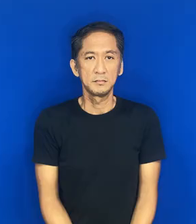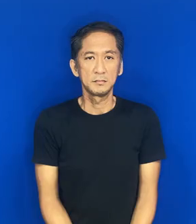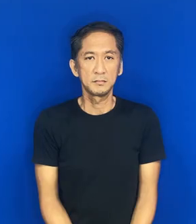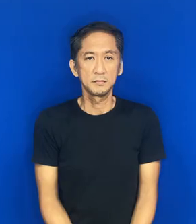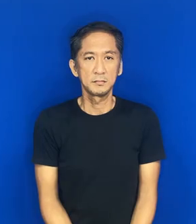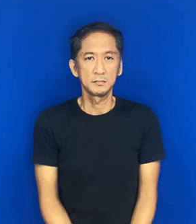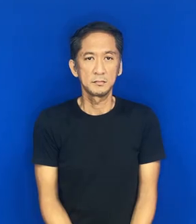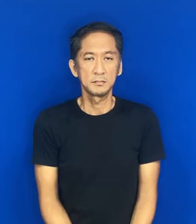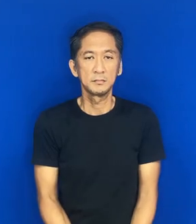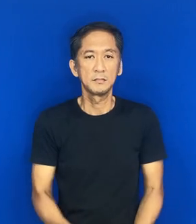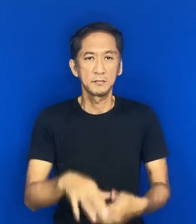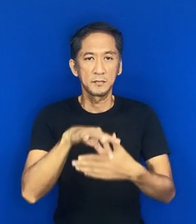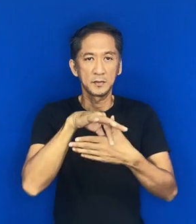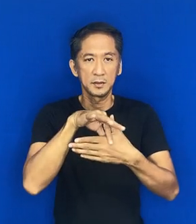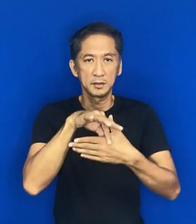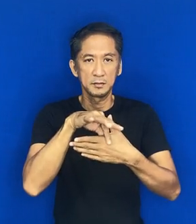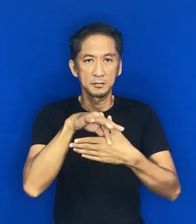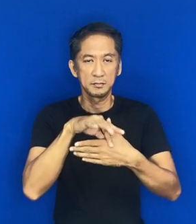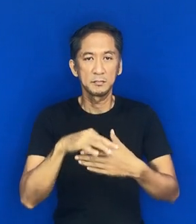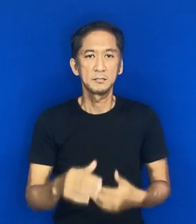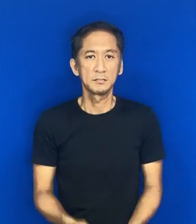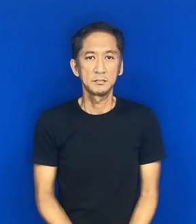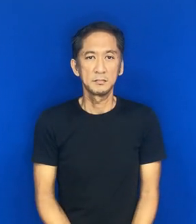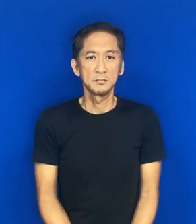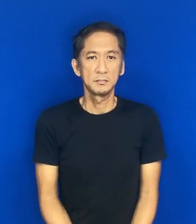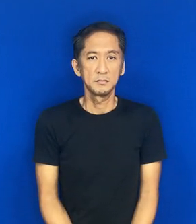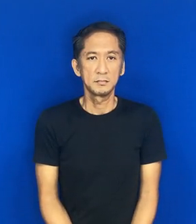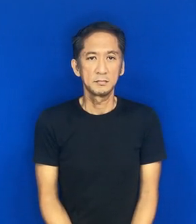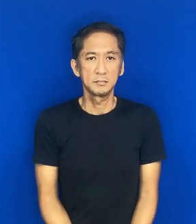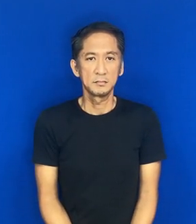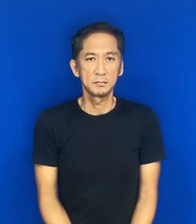meat